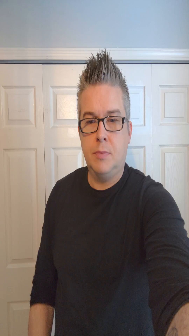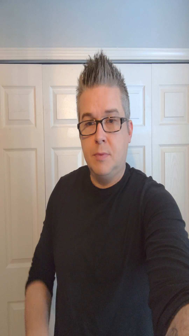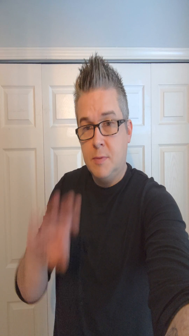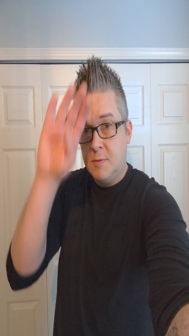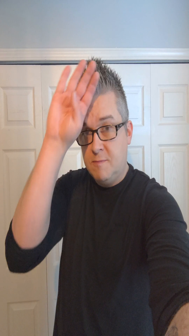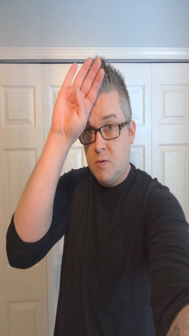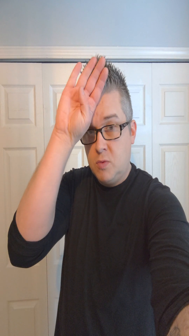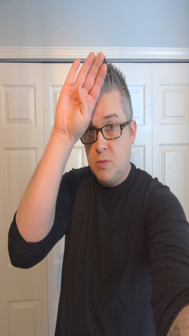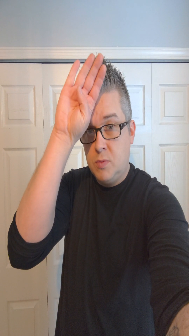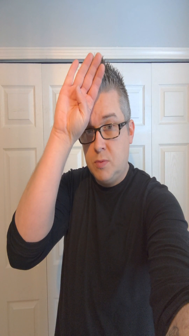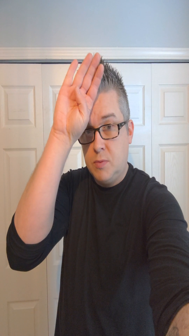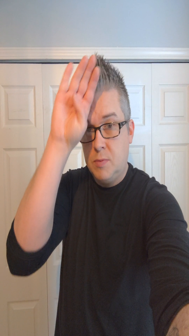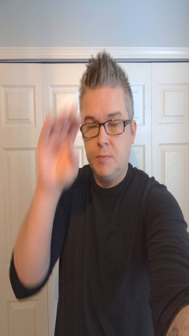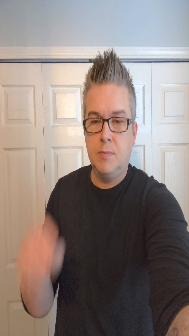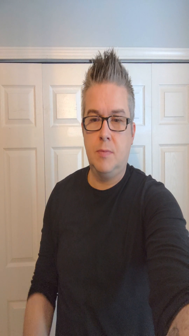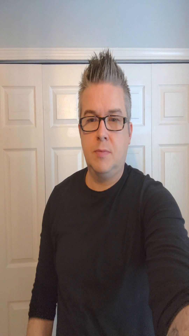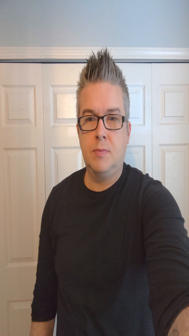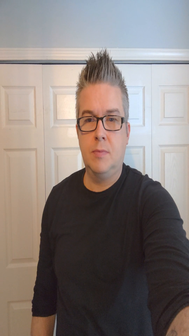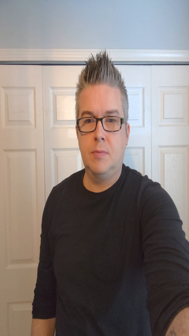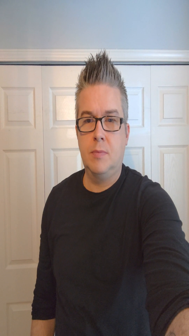fireman